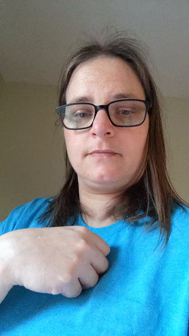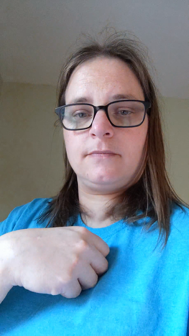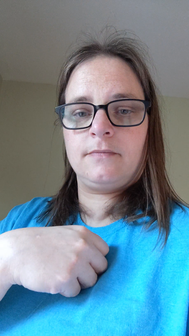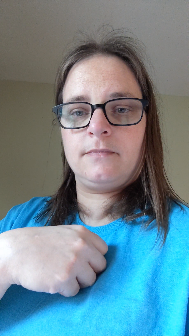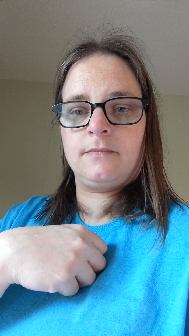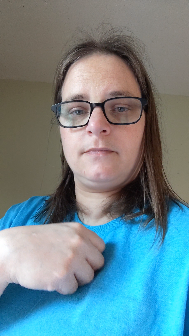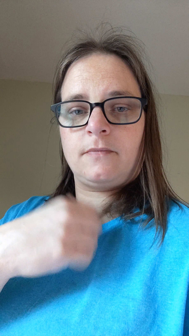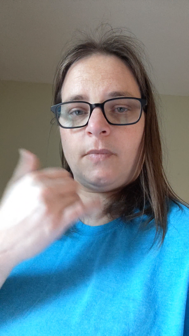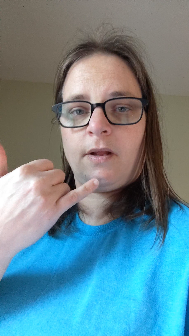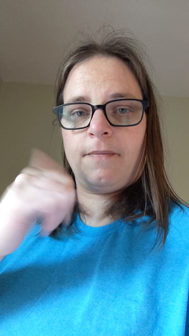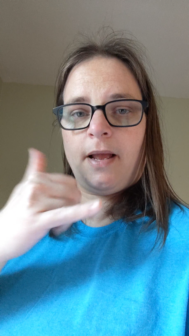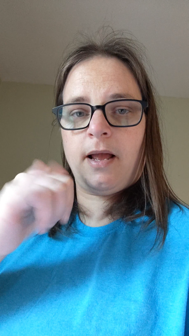play